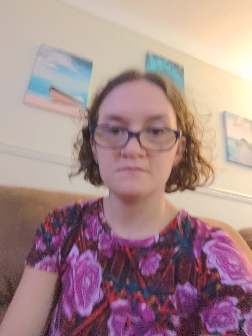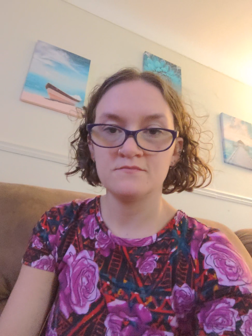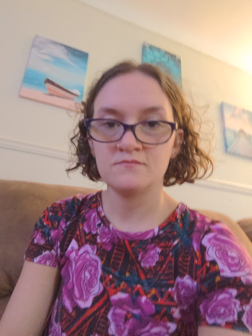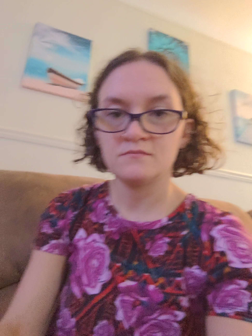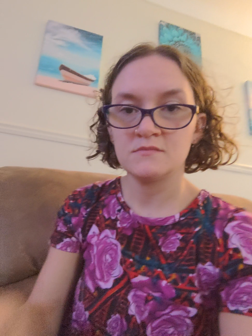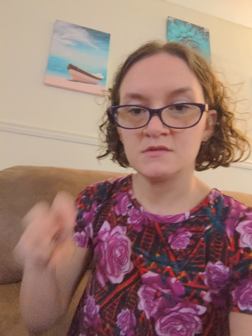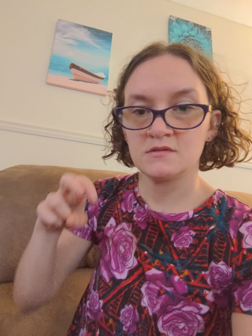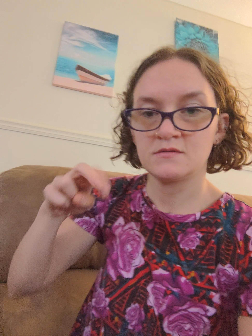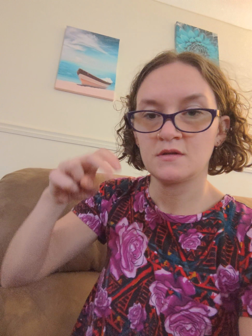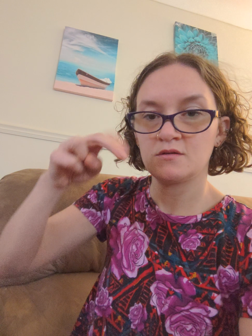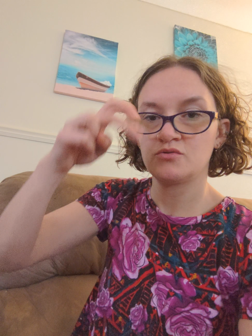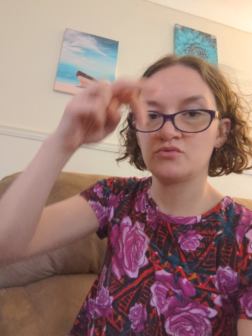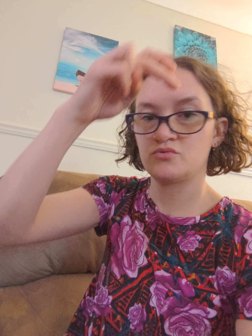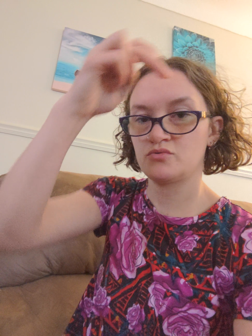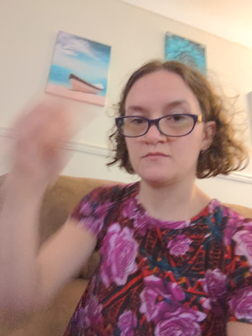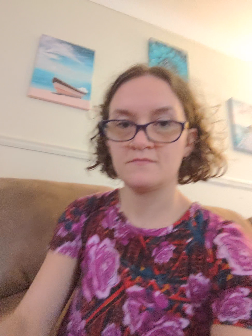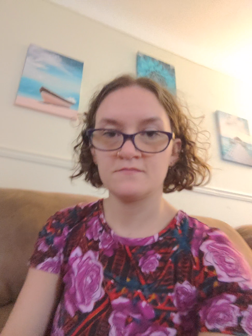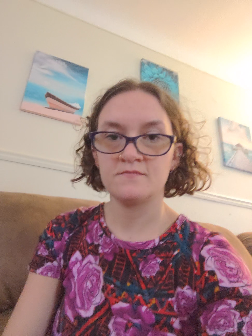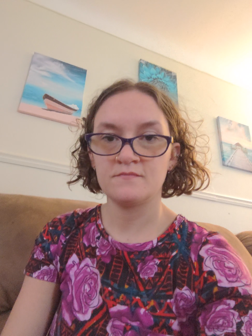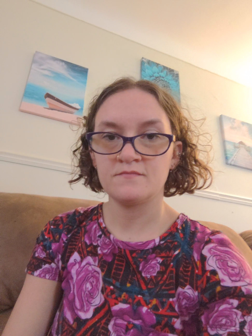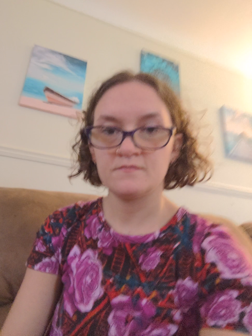stairs